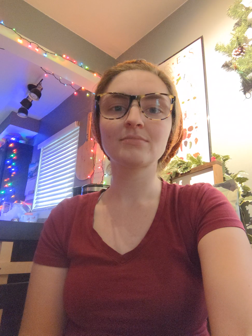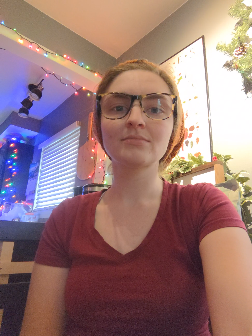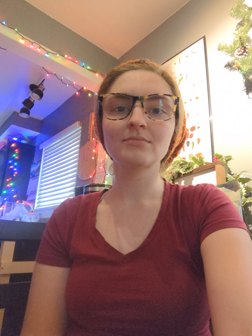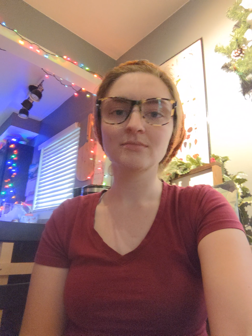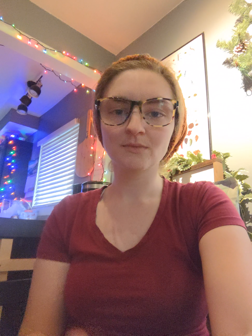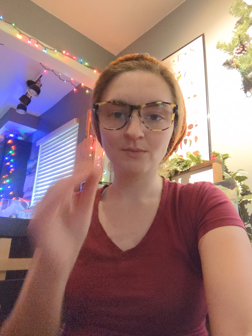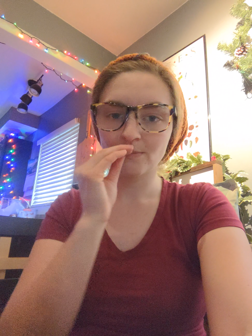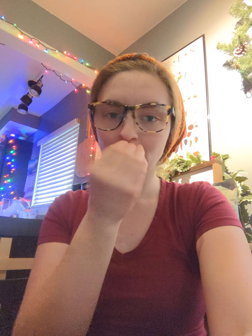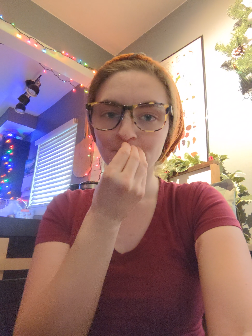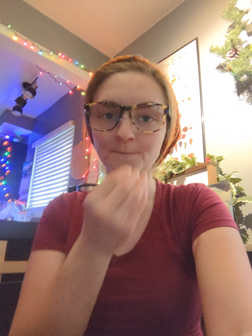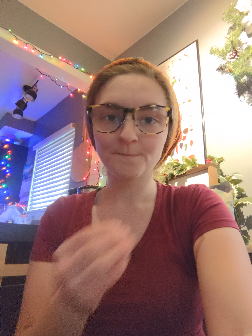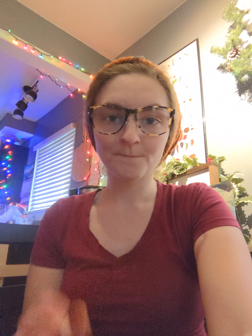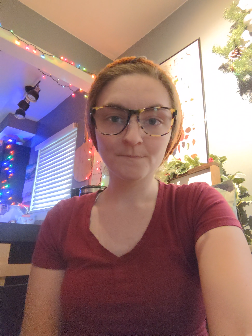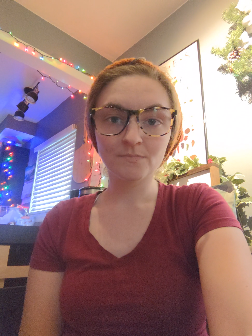flower